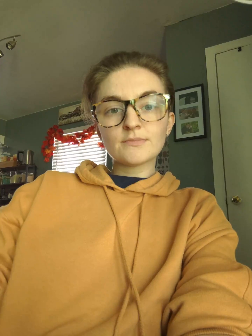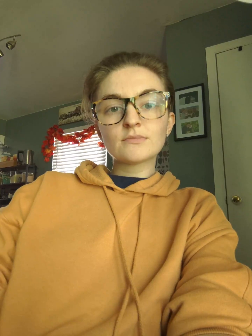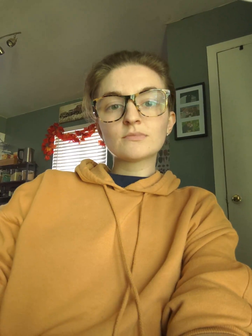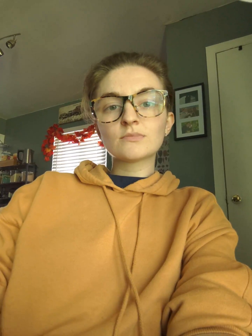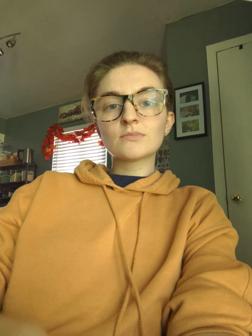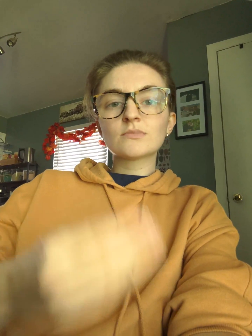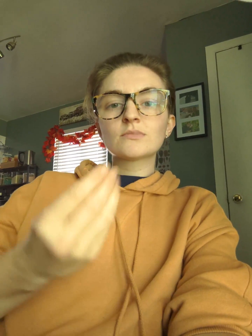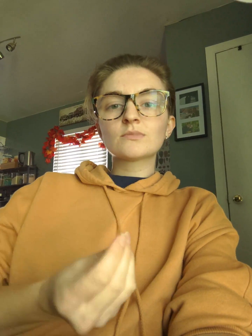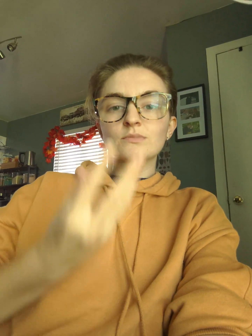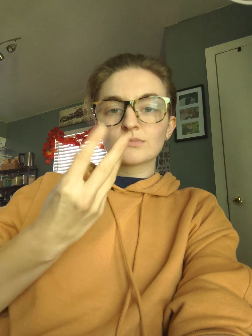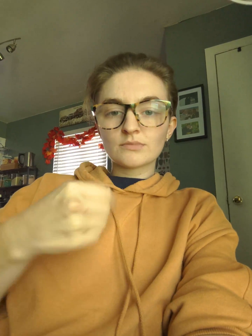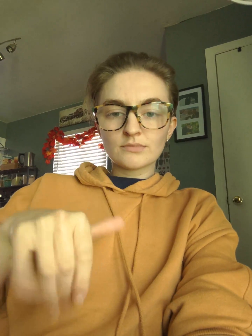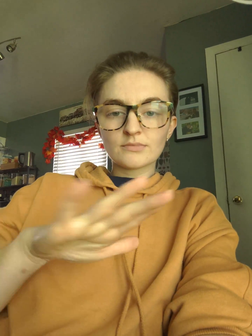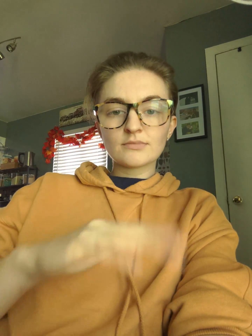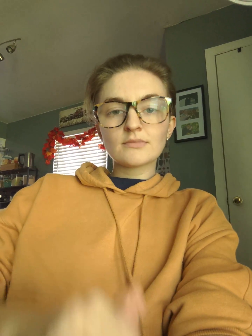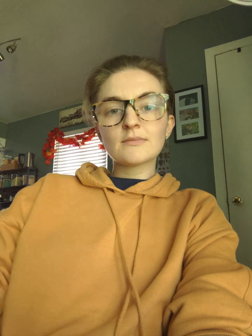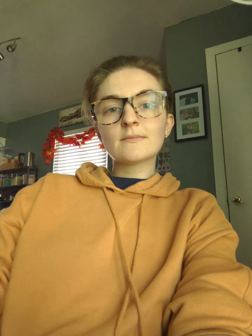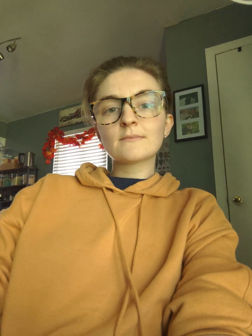garden